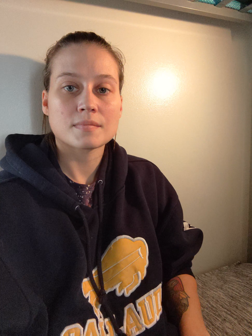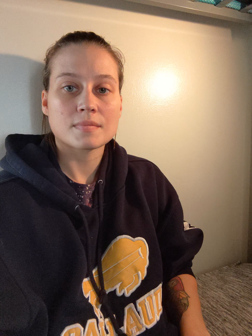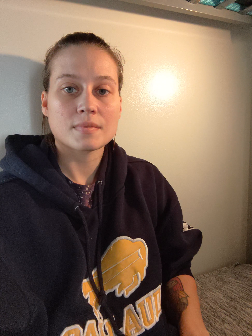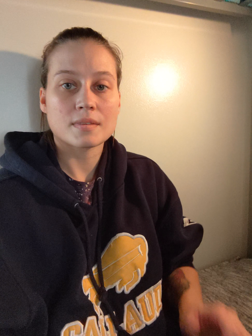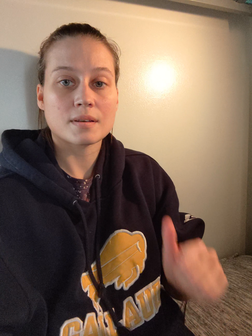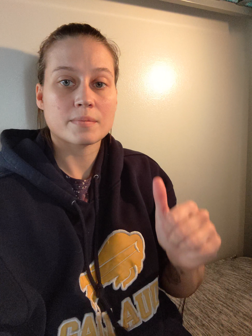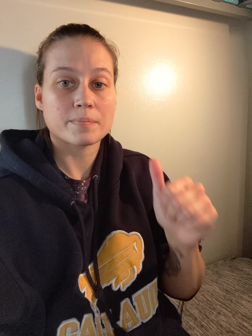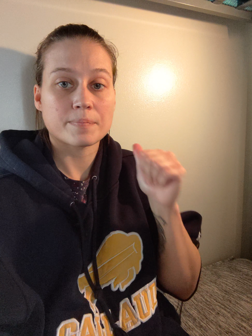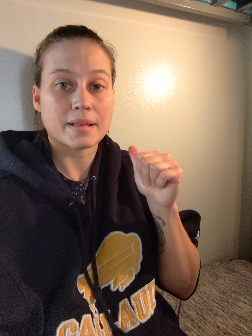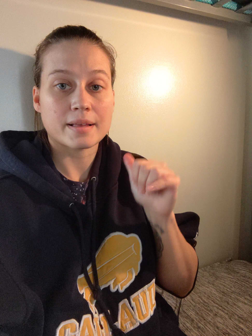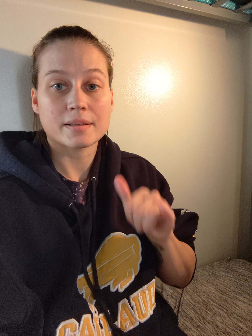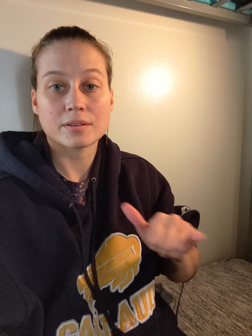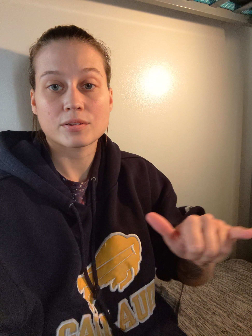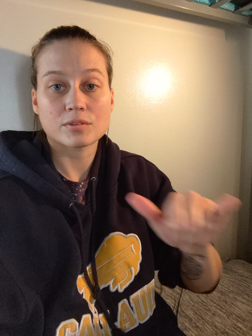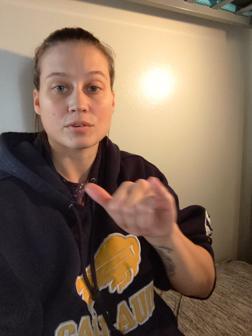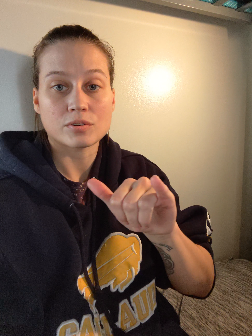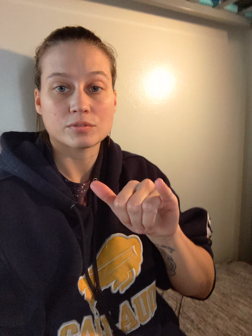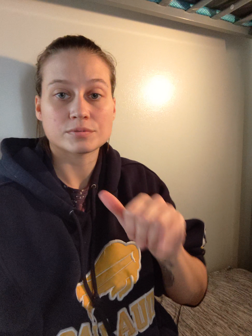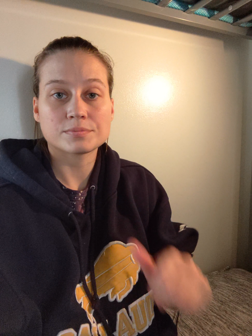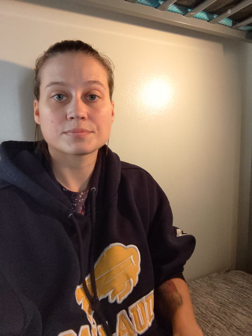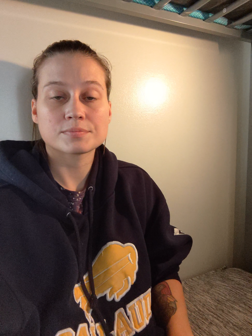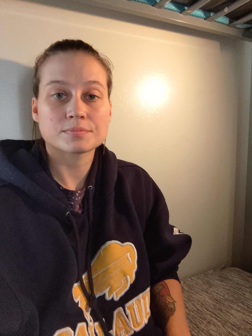backyard